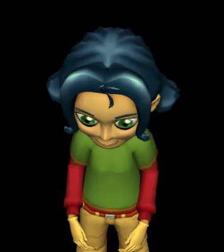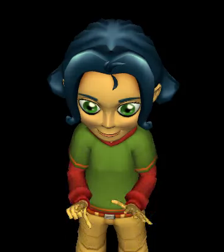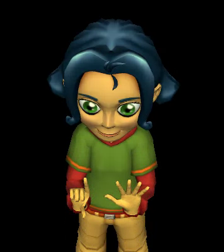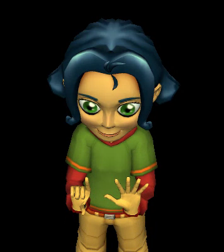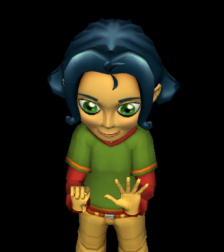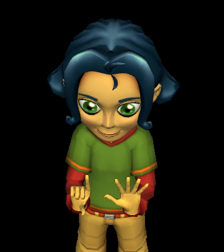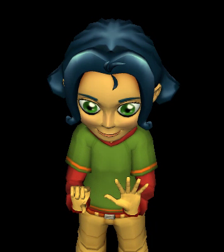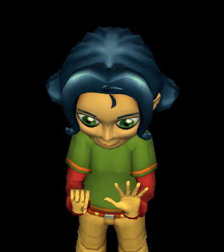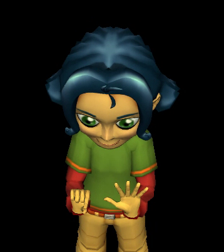70